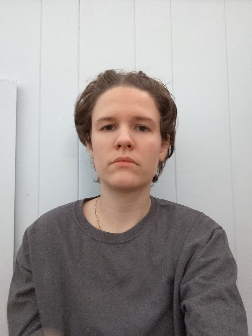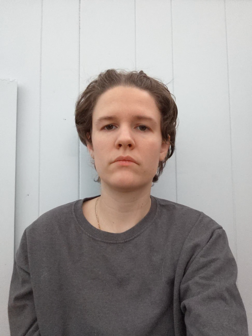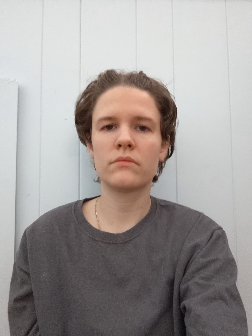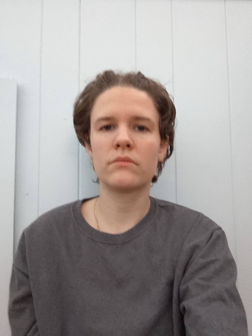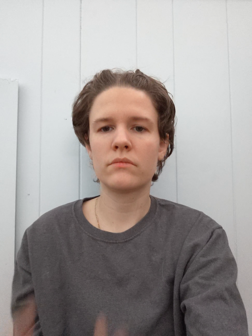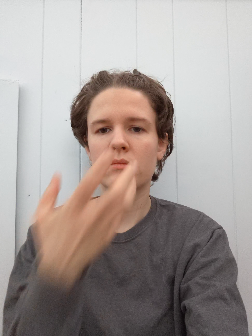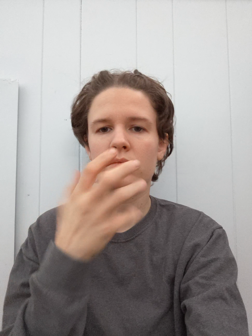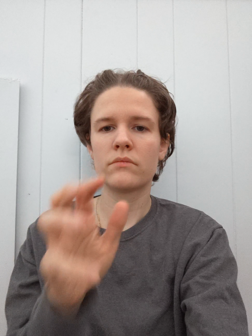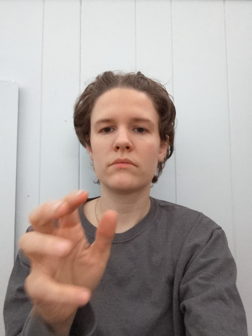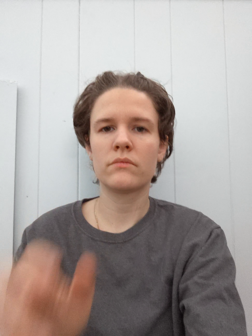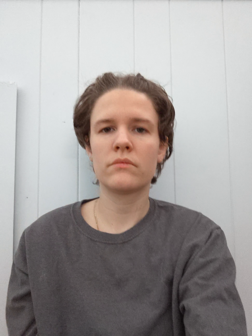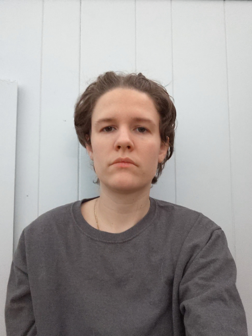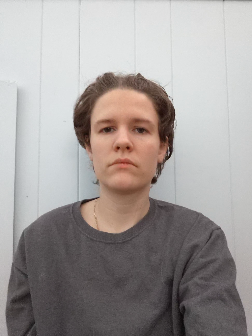hot